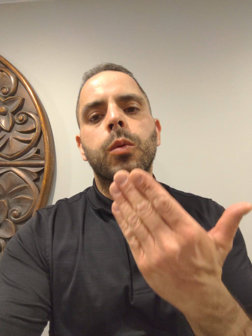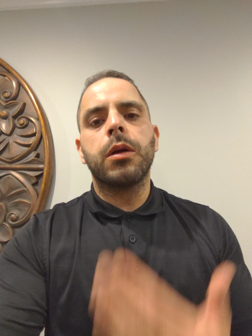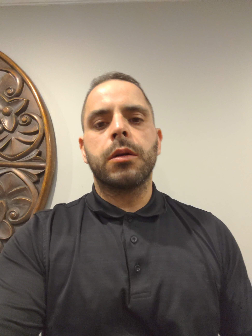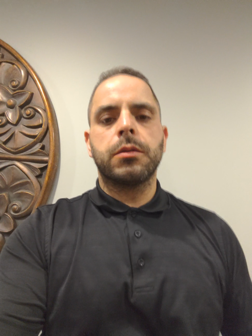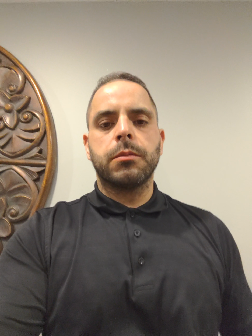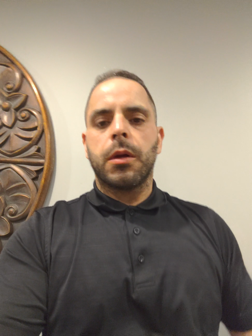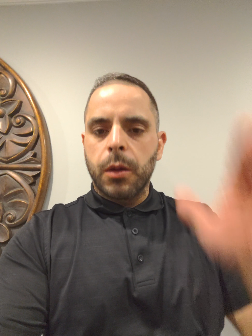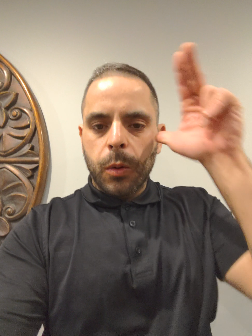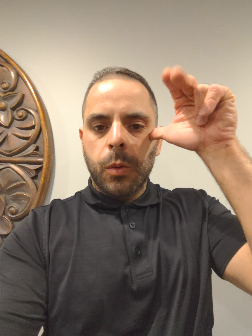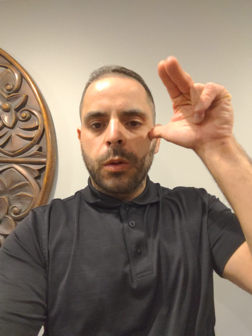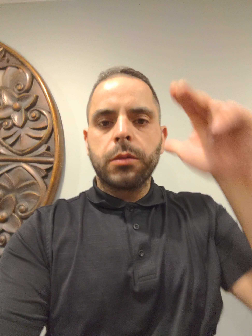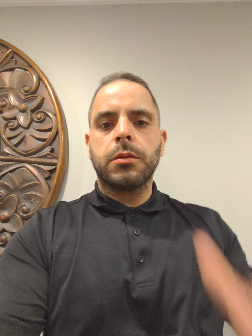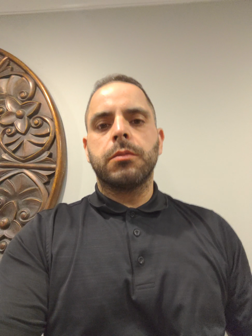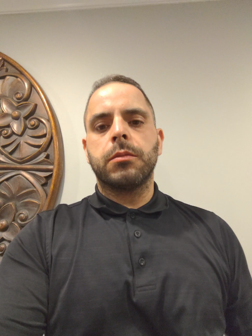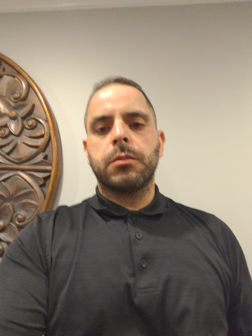horse